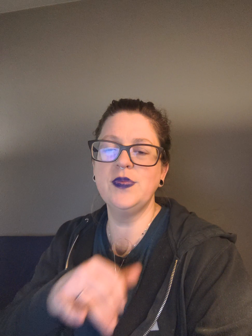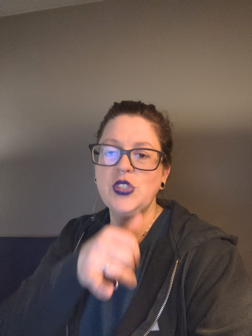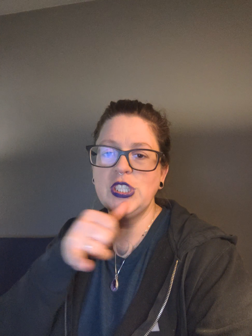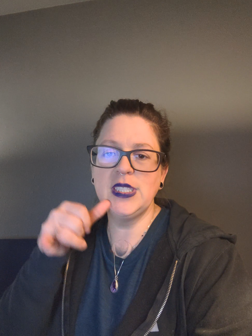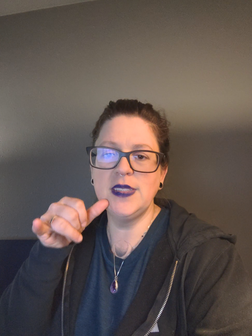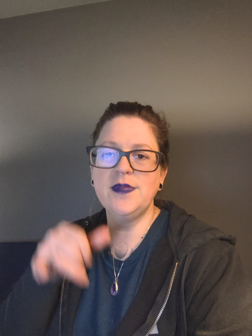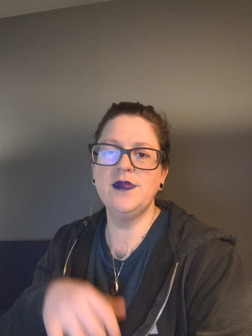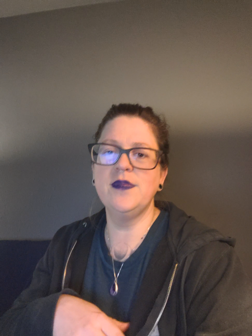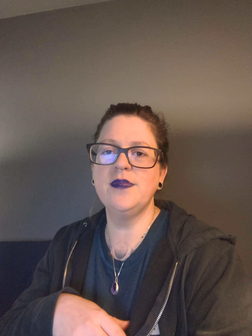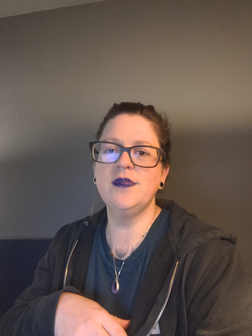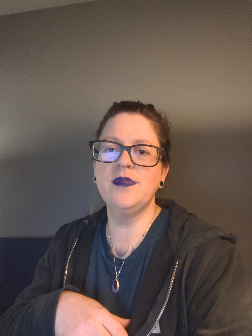jeans